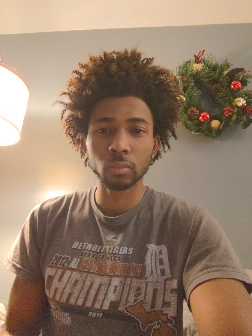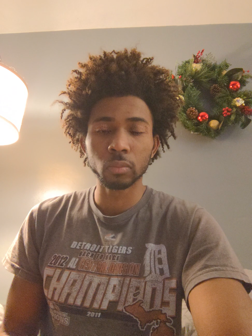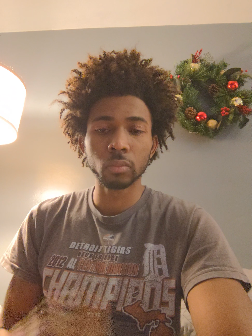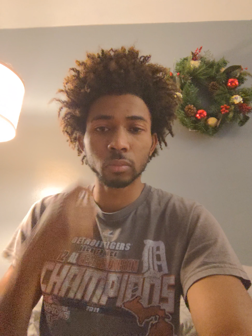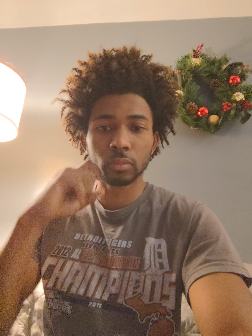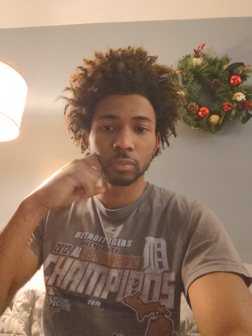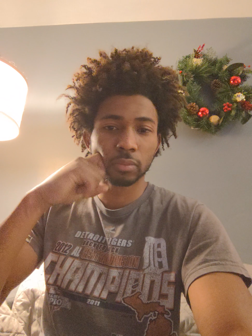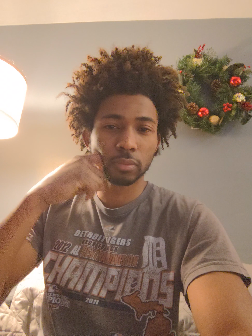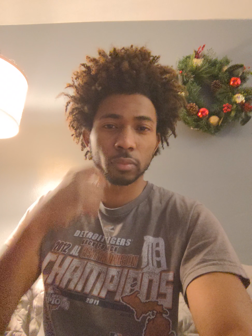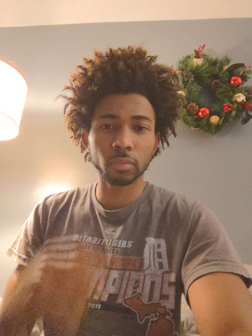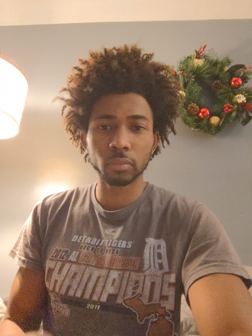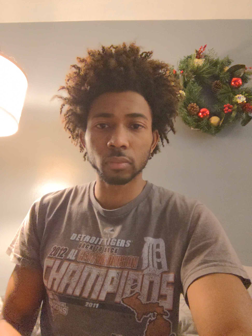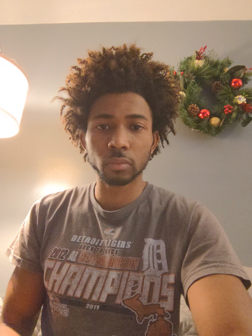apple